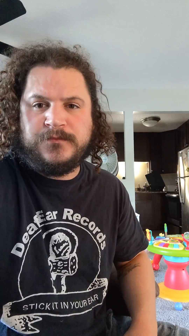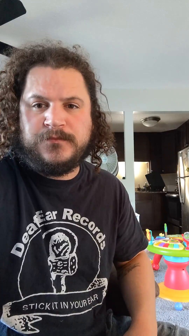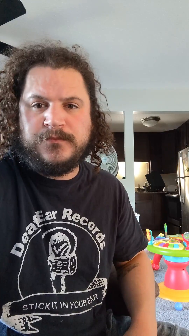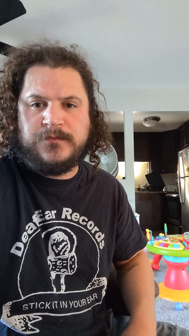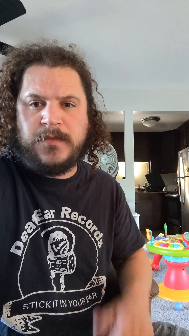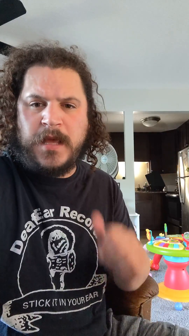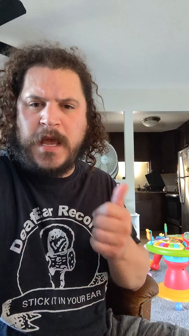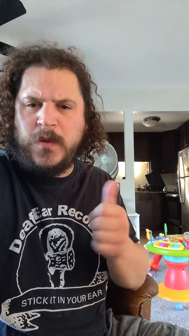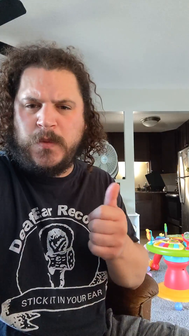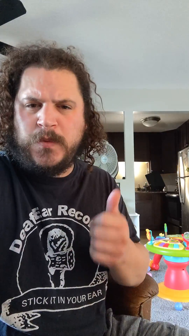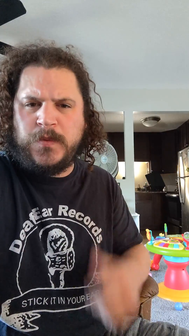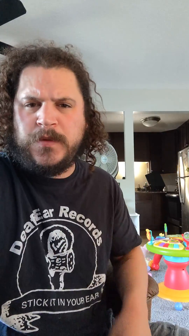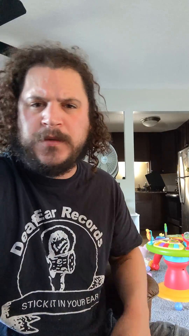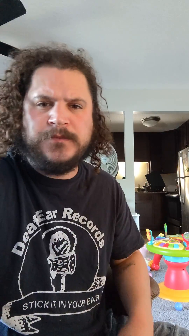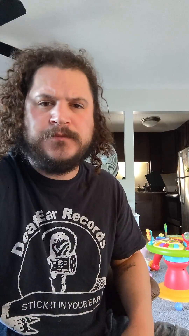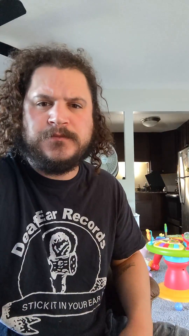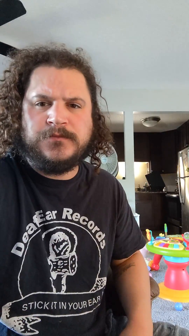how